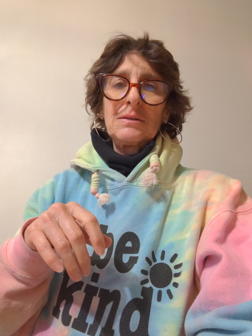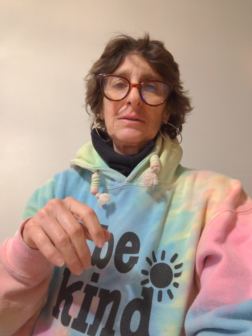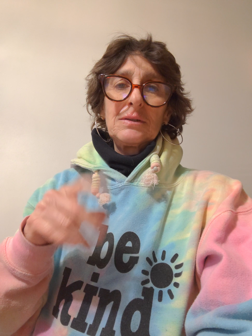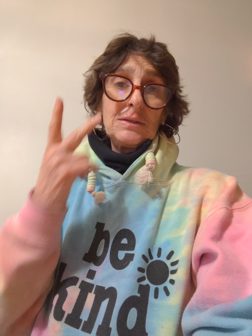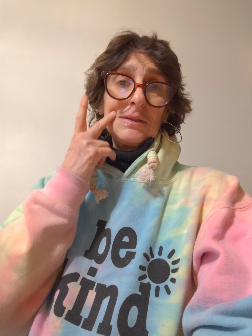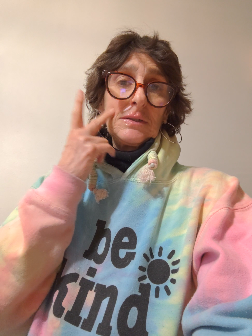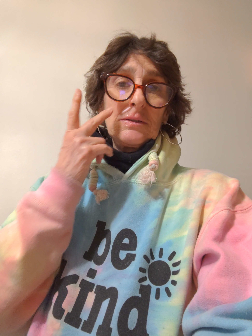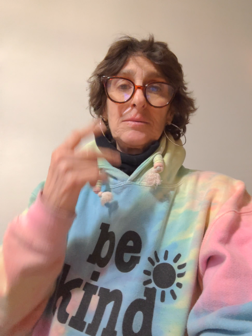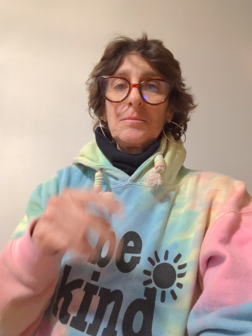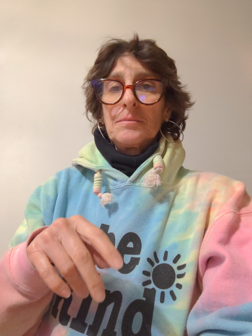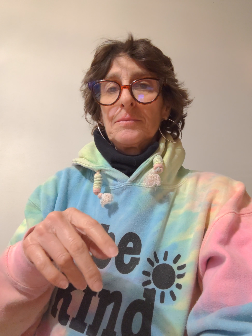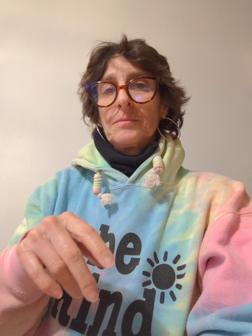see